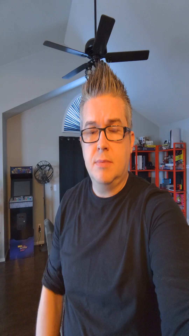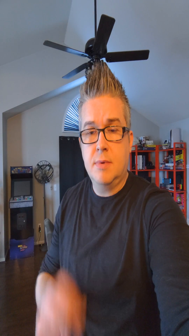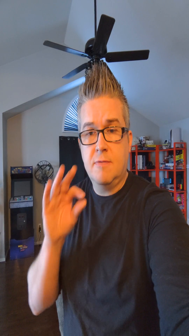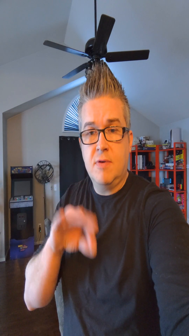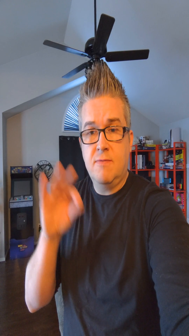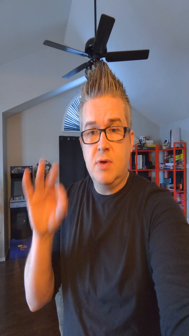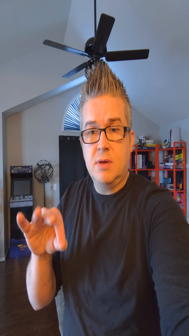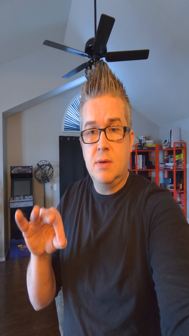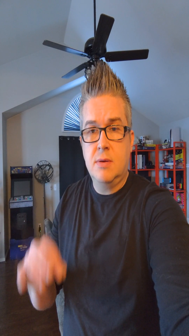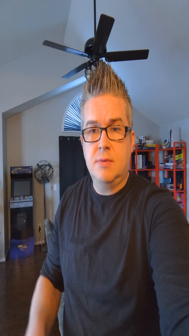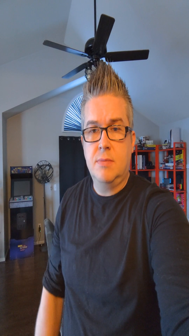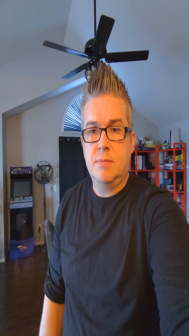french fries